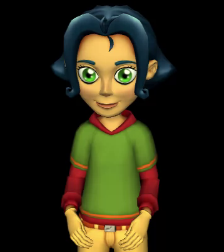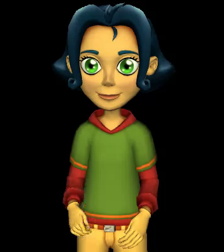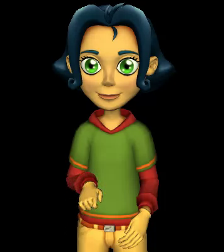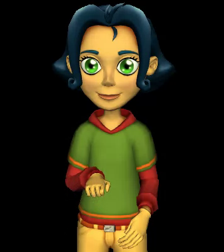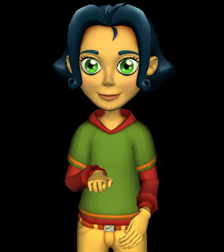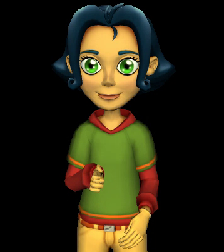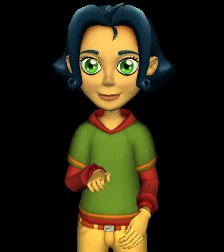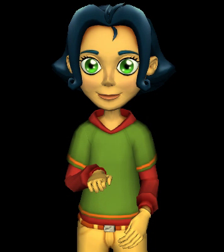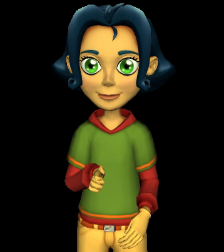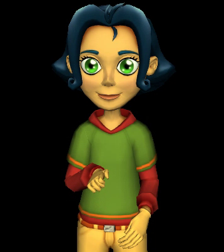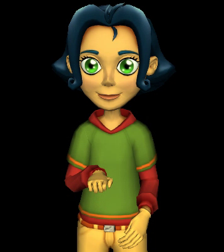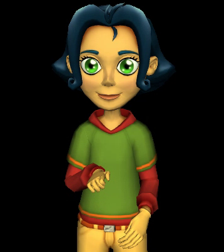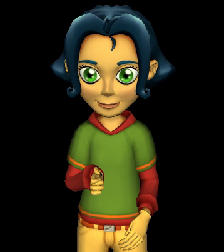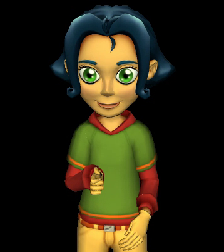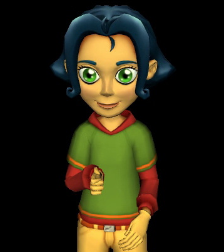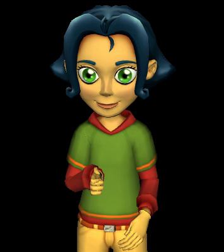مفتاح